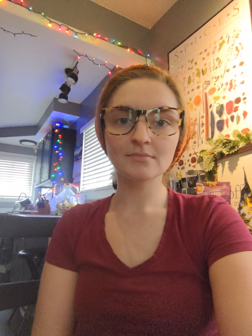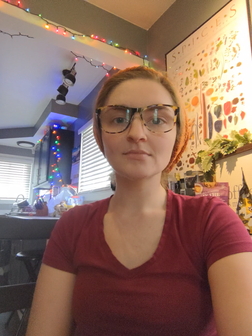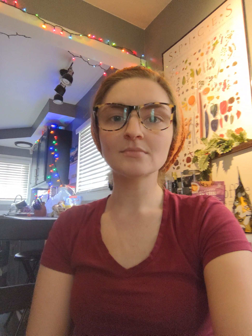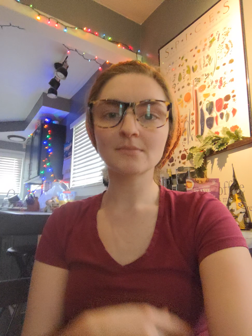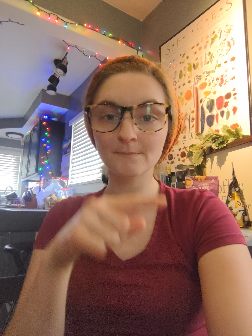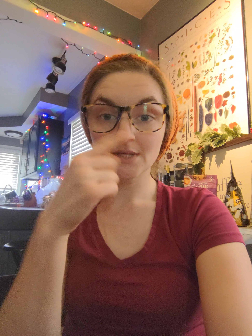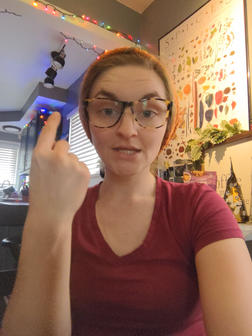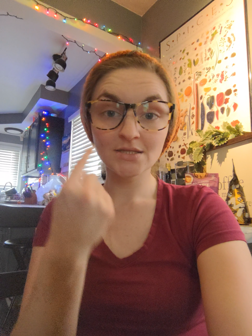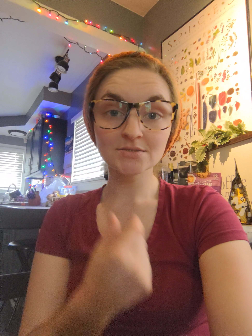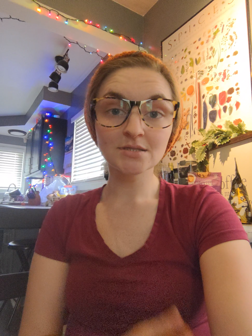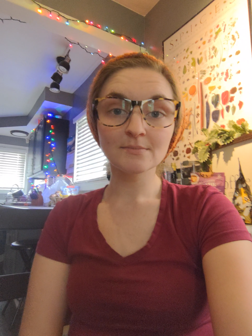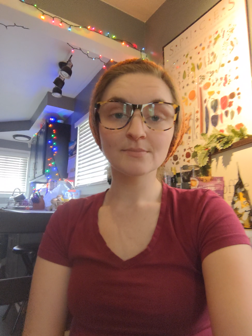black